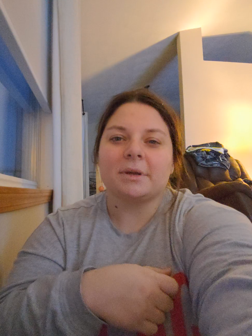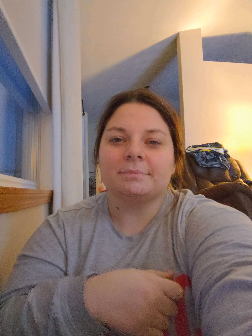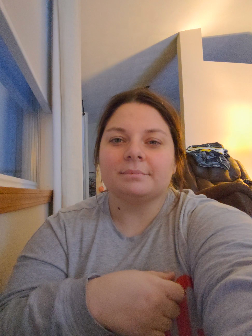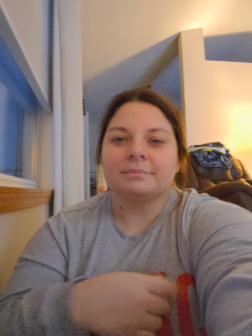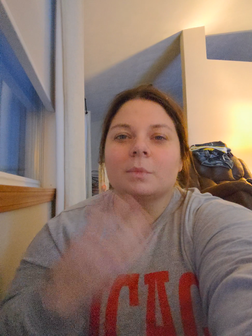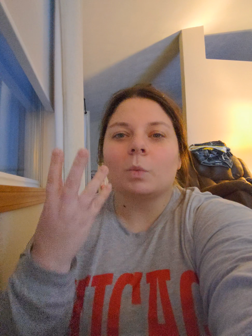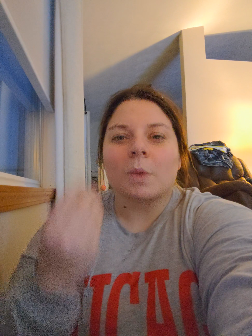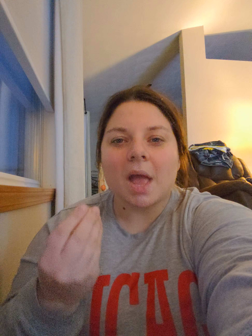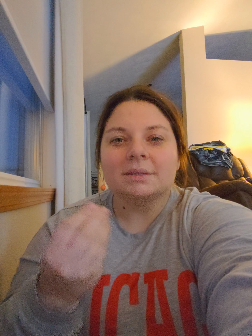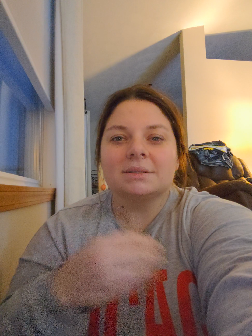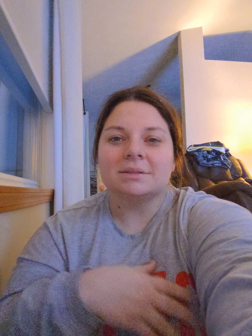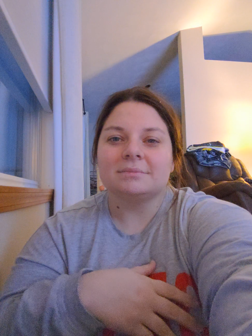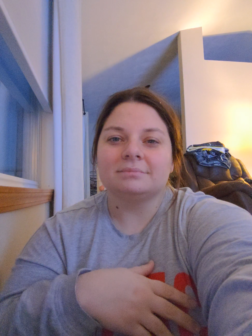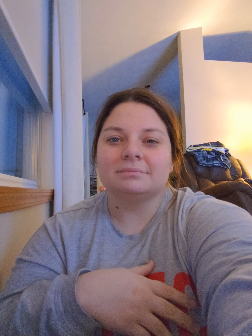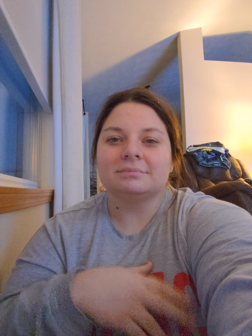wet